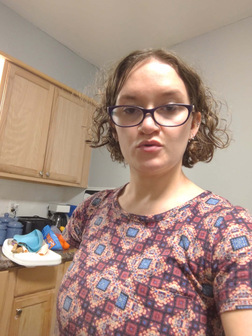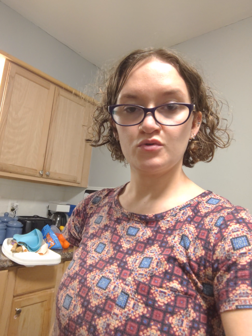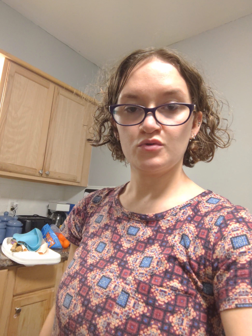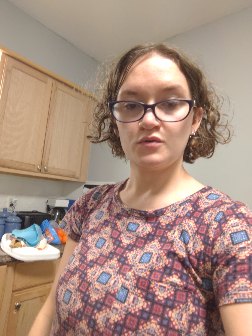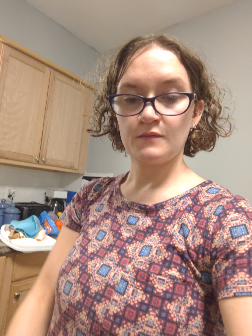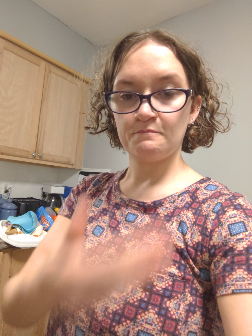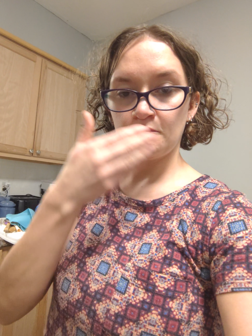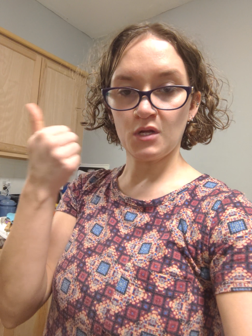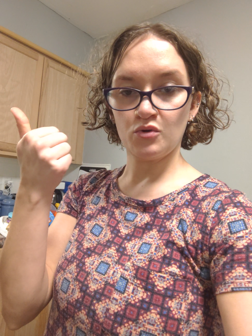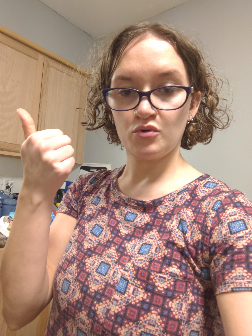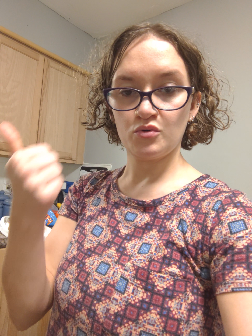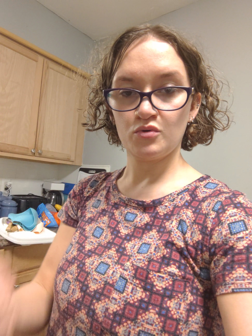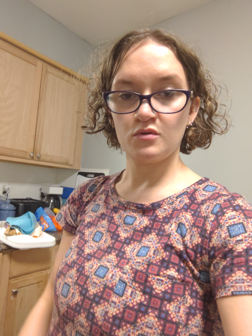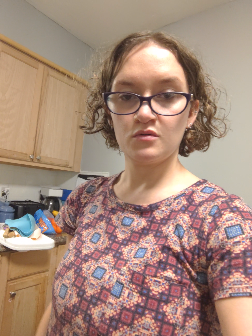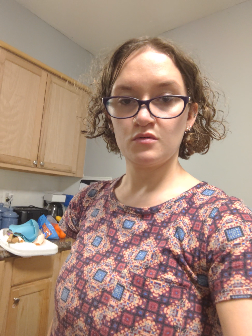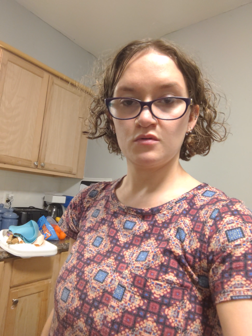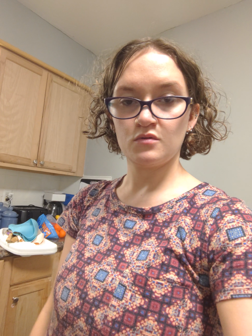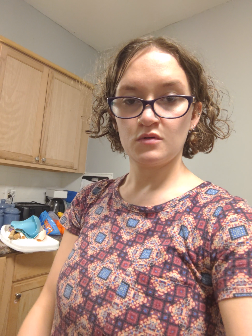better